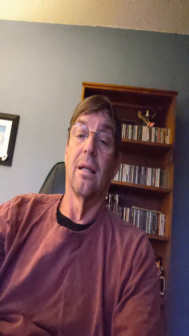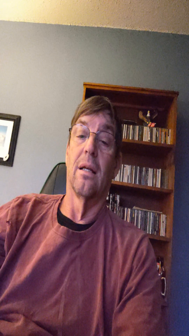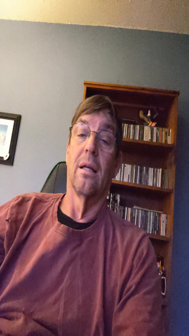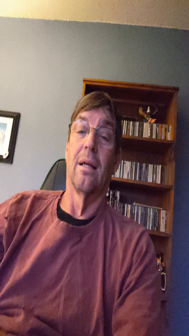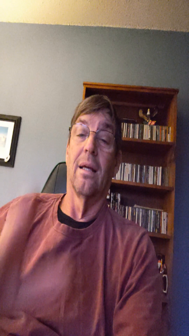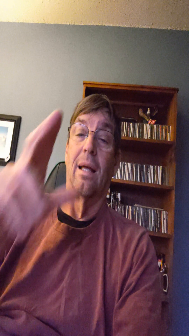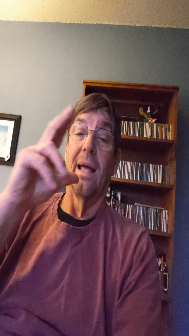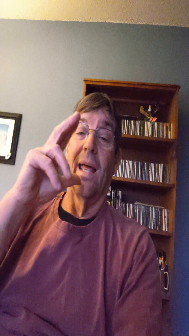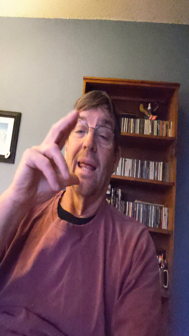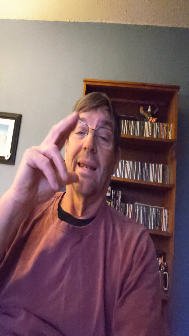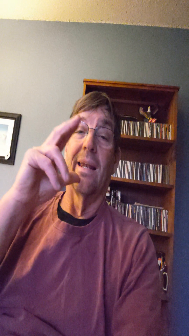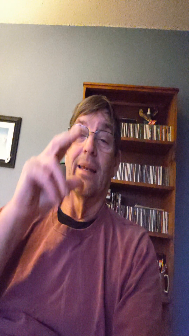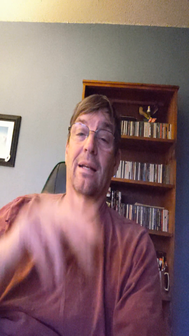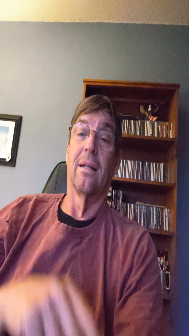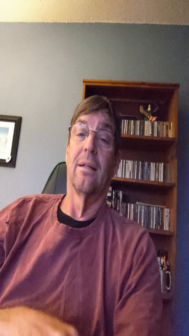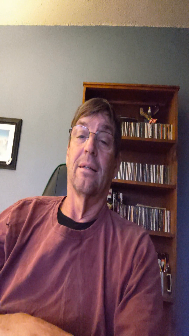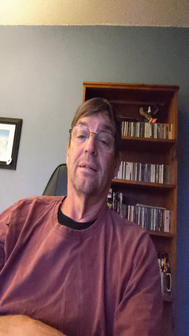hen